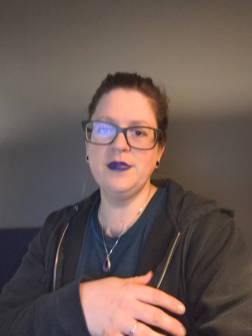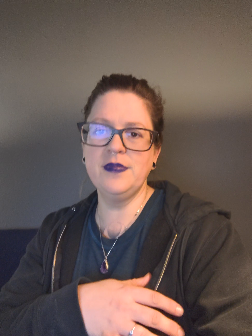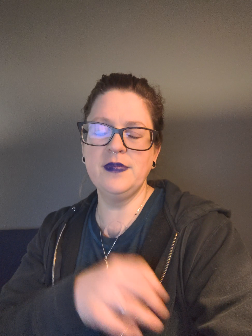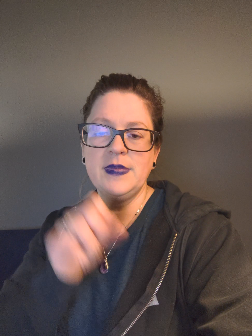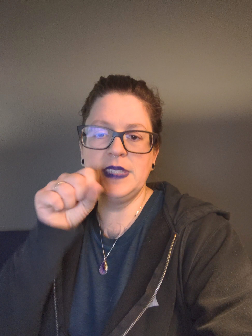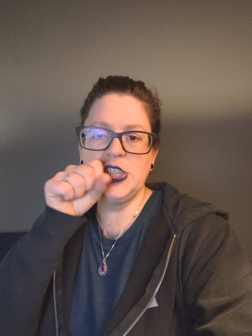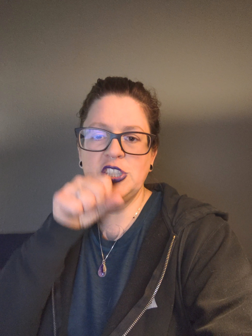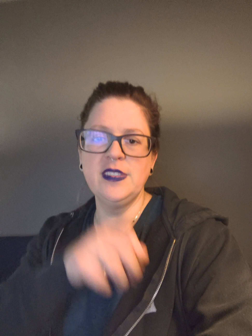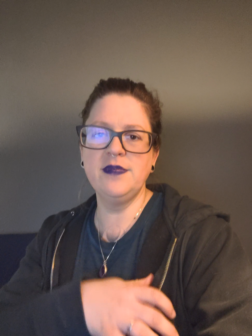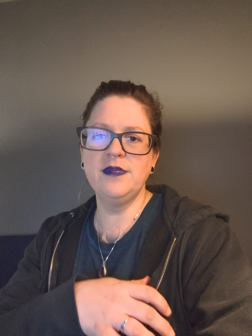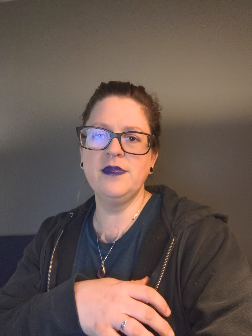carrot